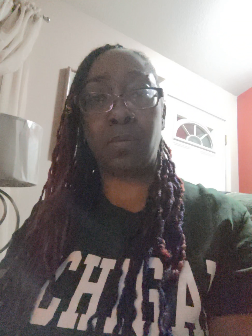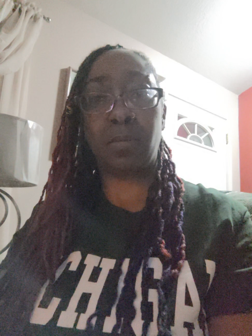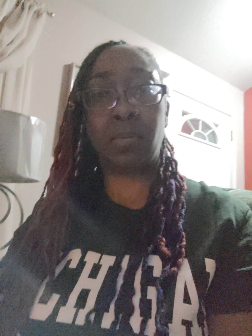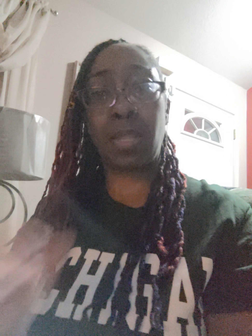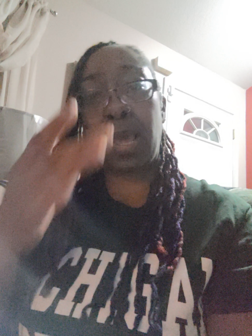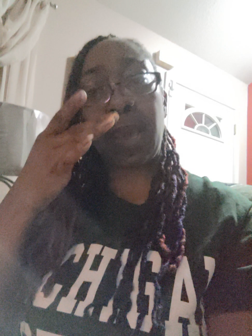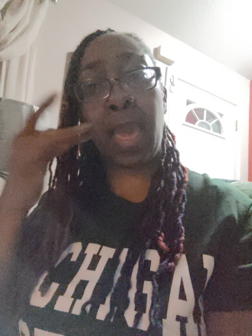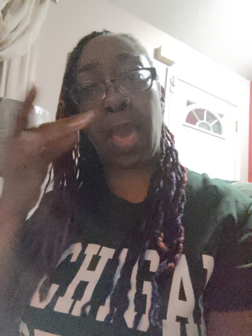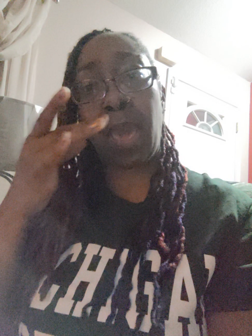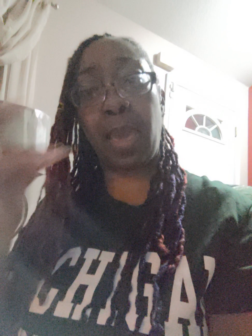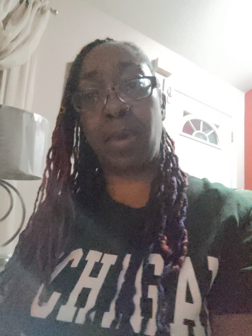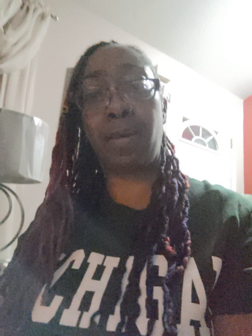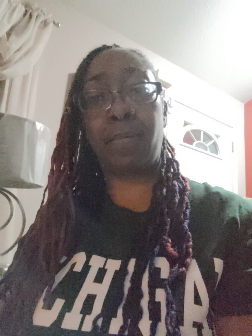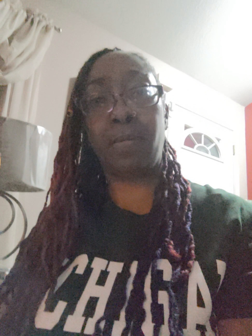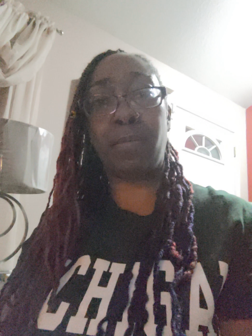cat